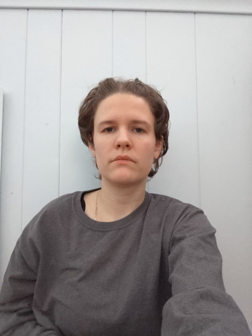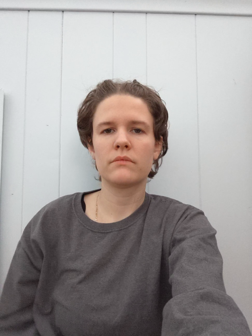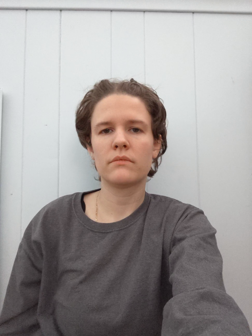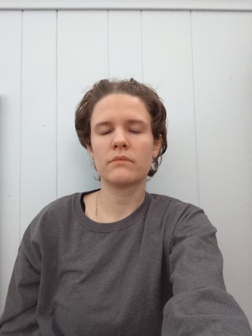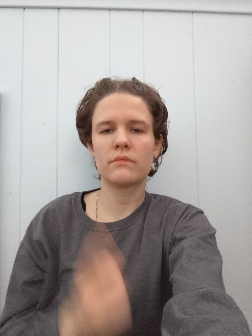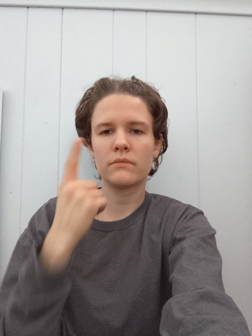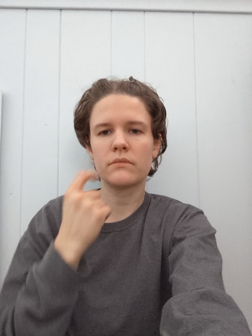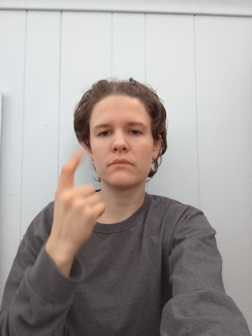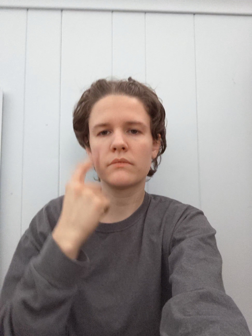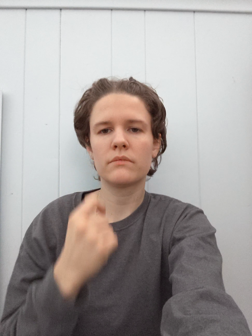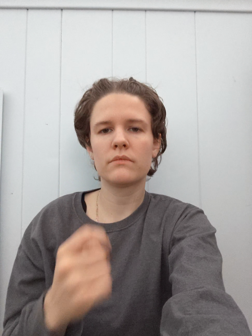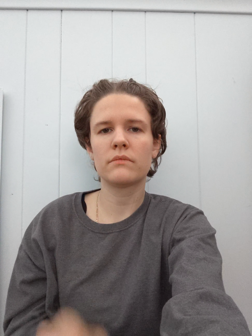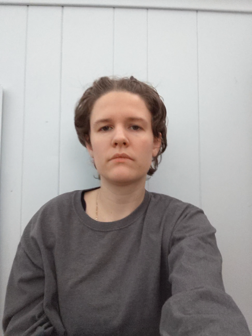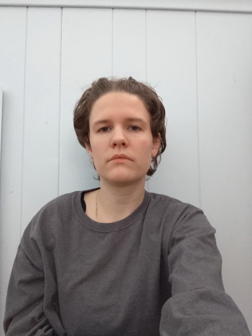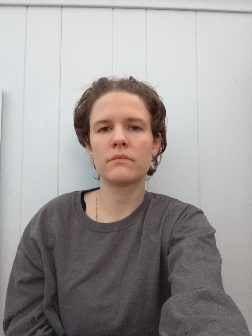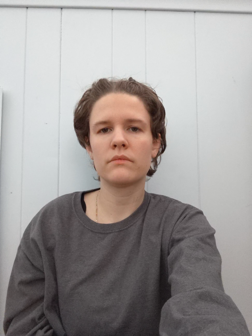cry